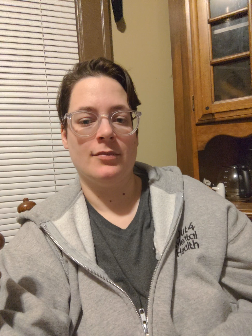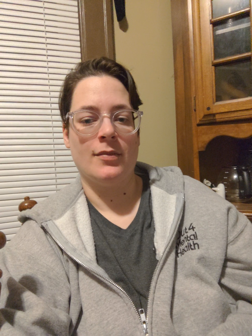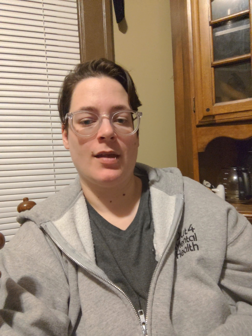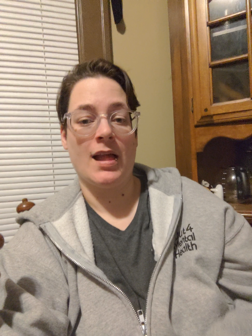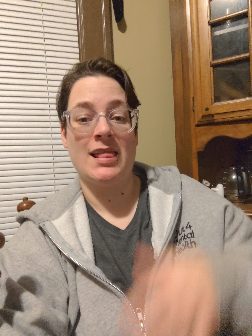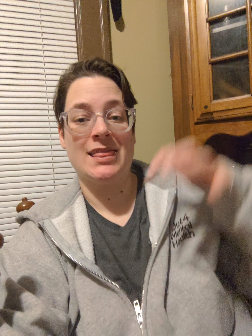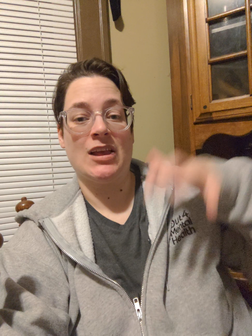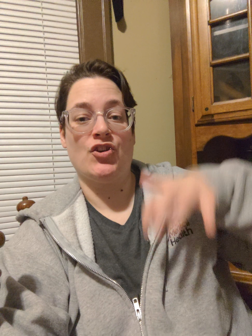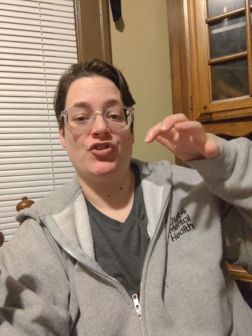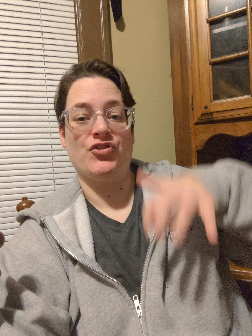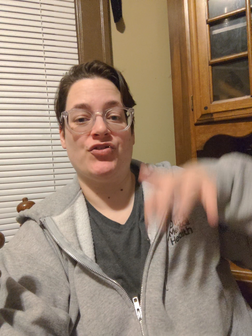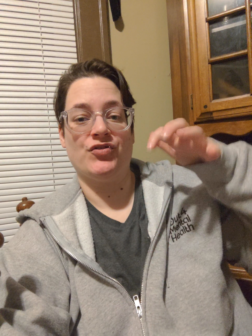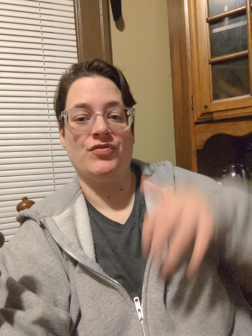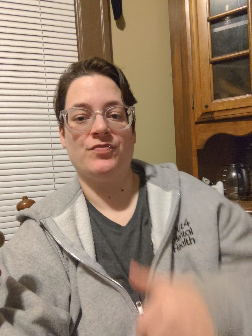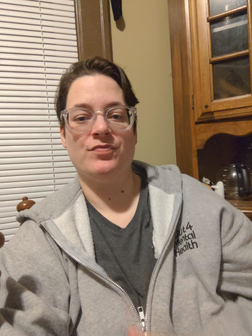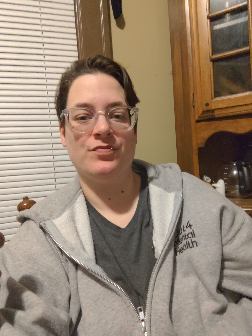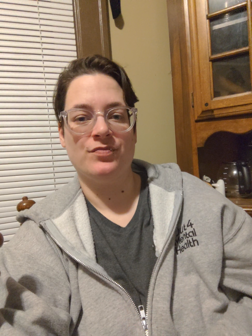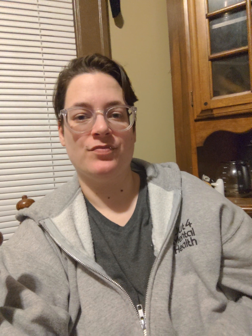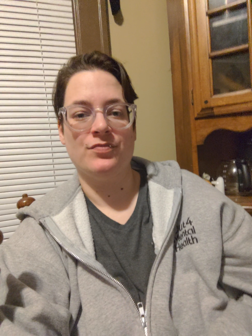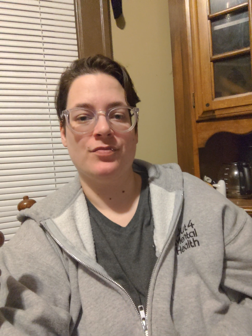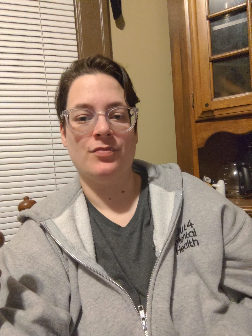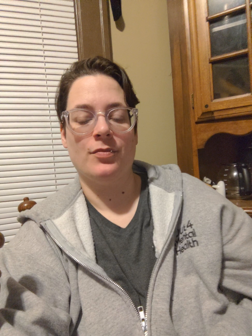alligator